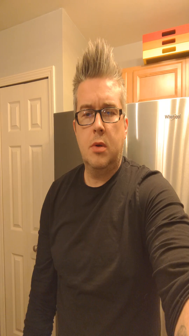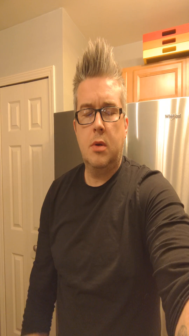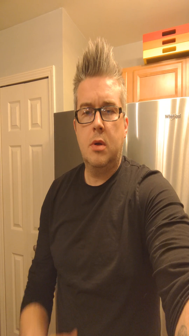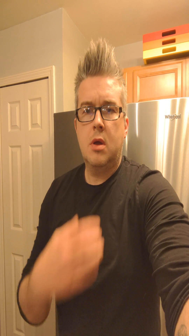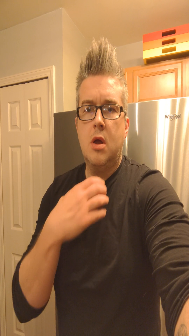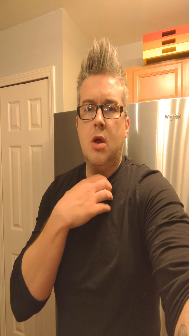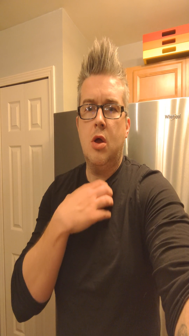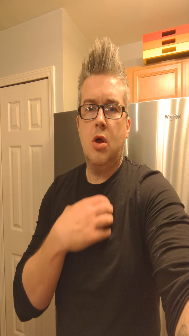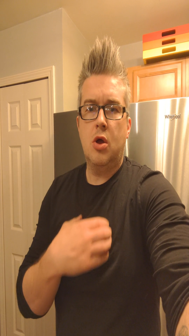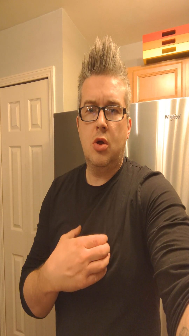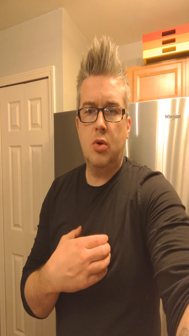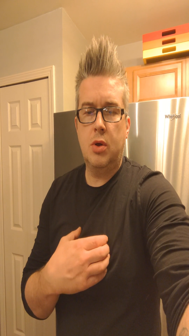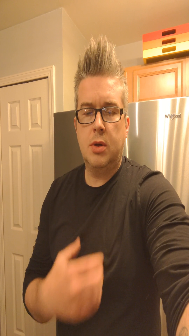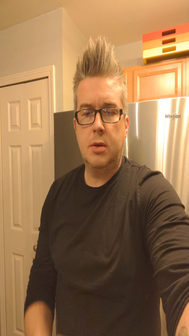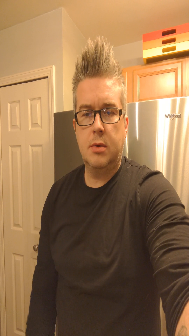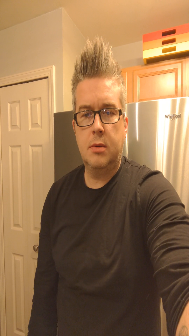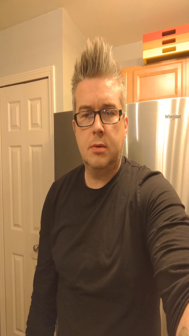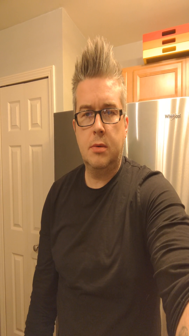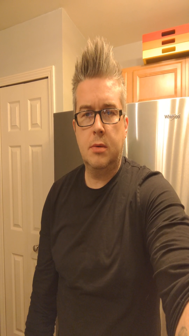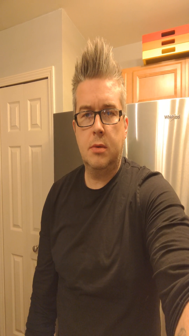hungry